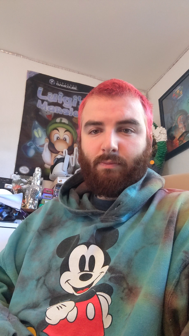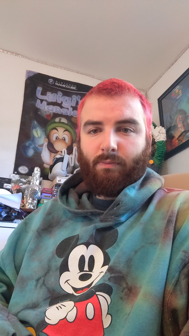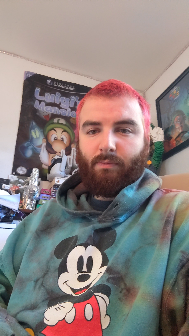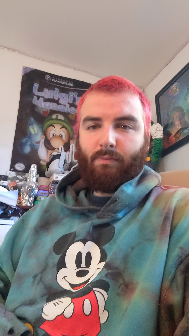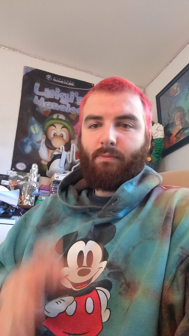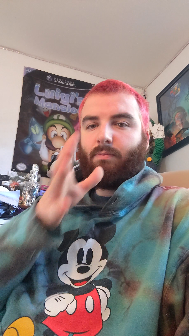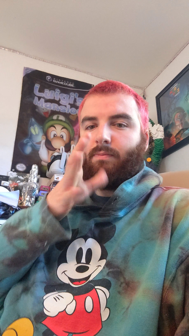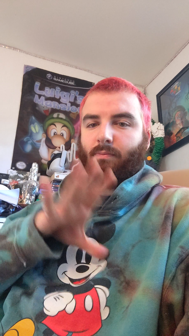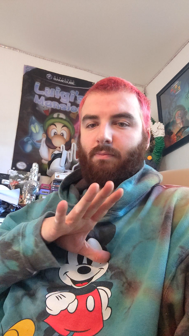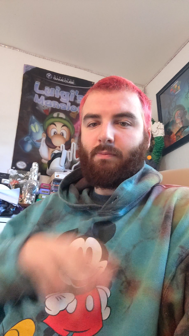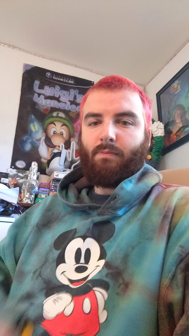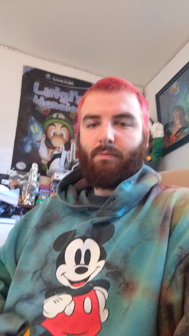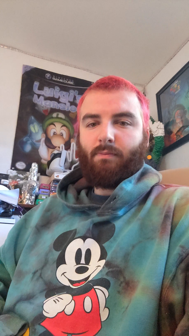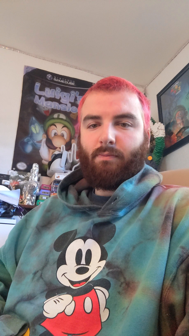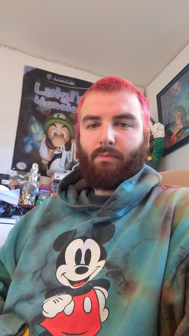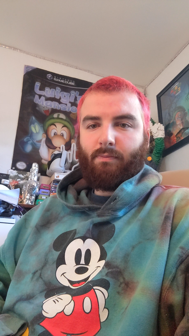lady